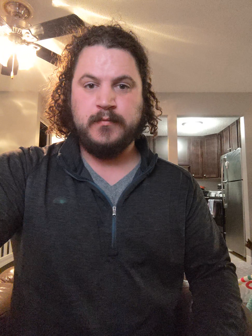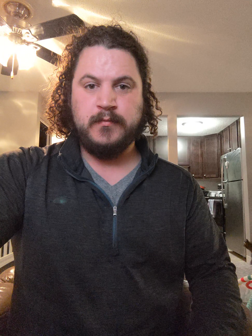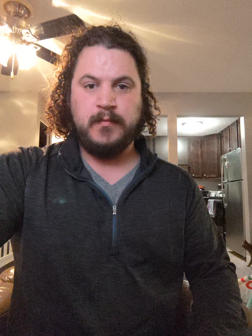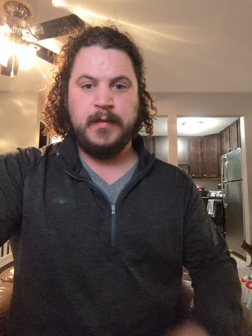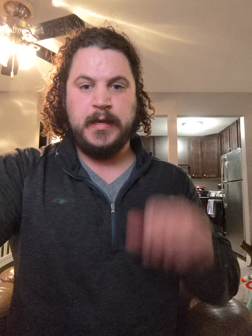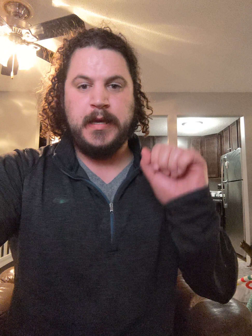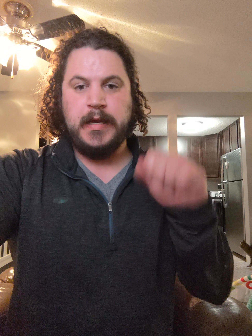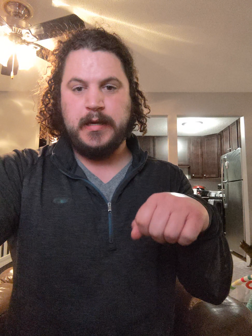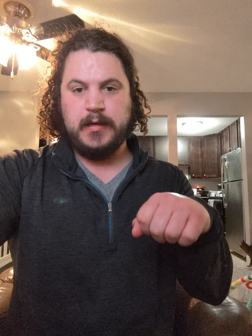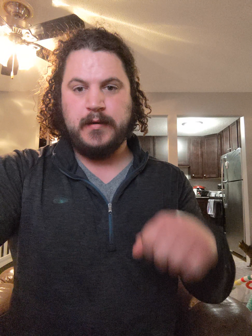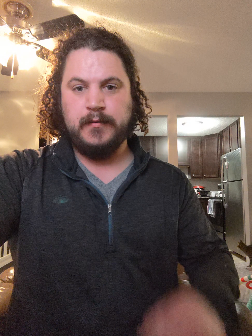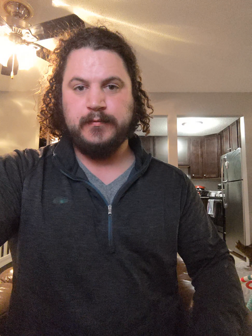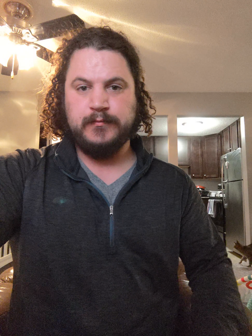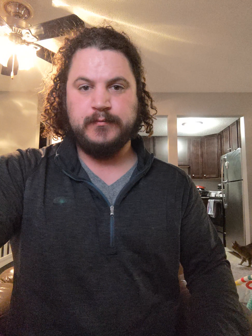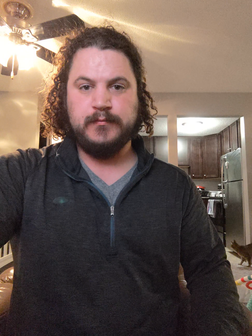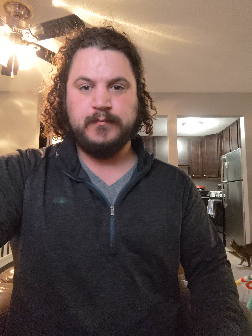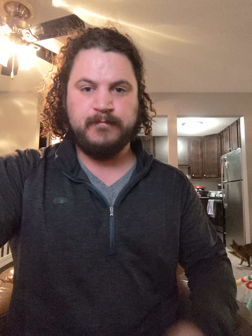can